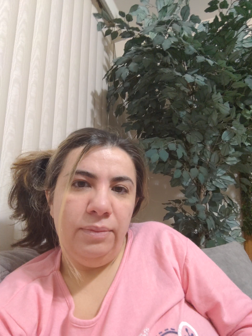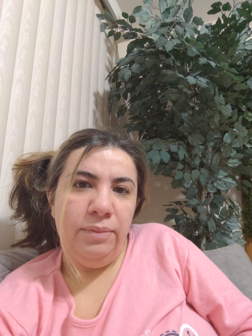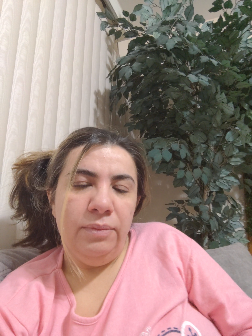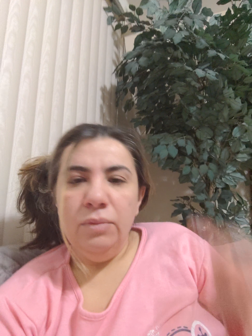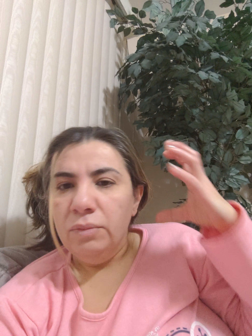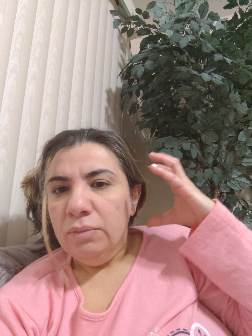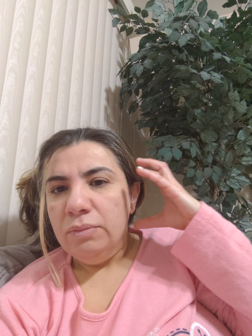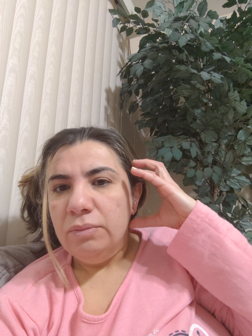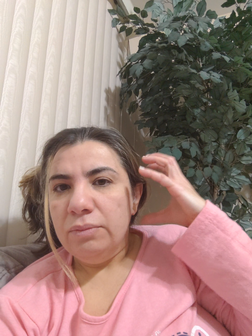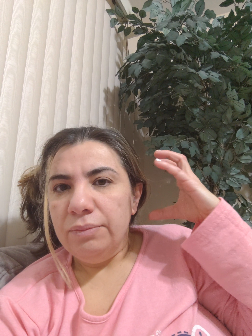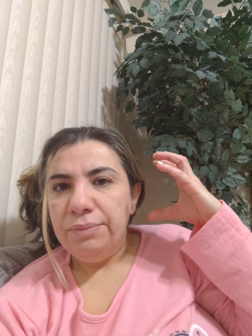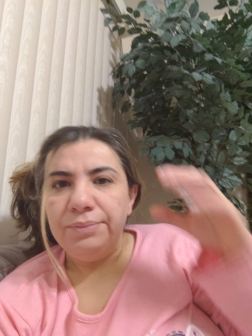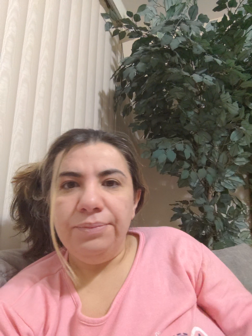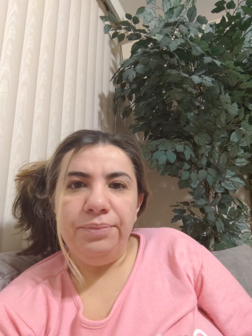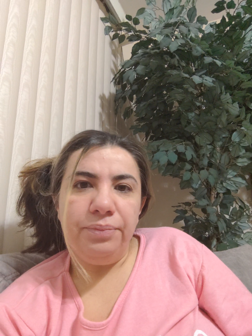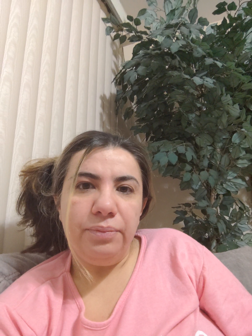radio